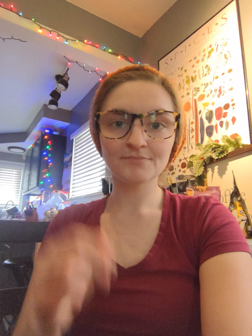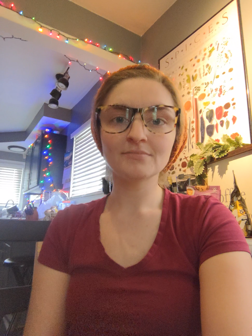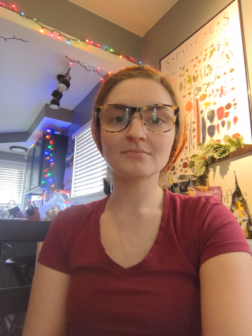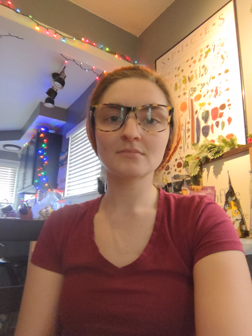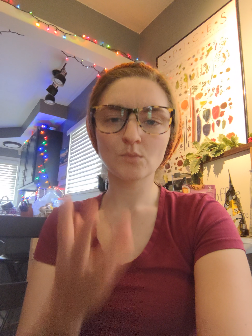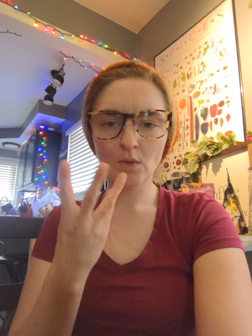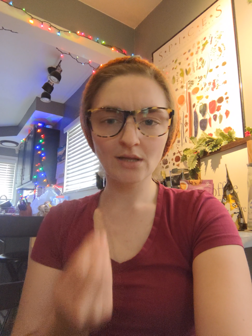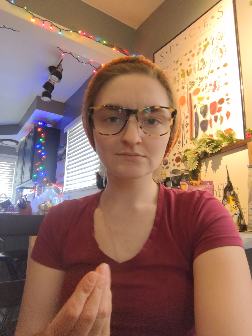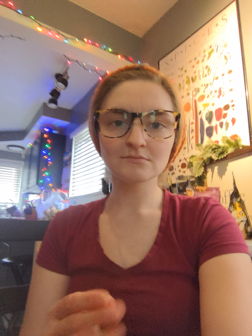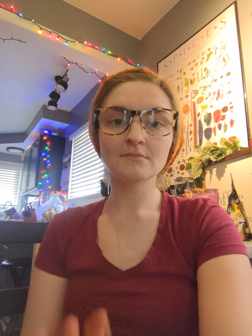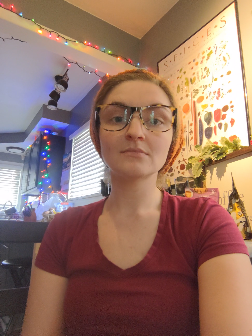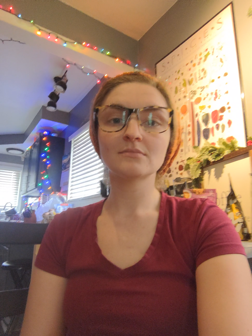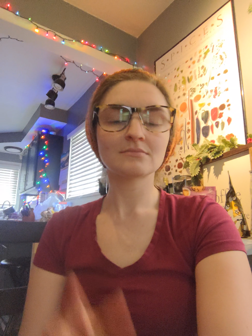wet